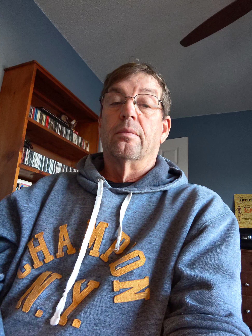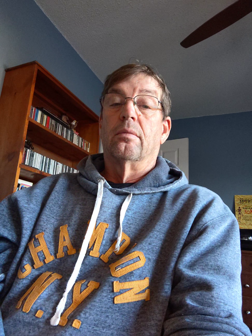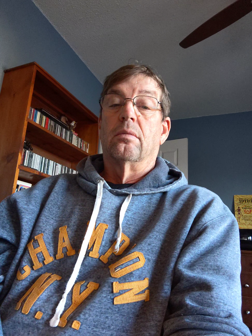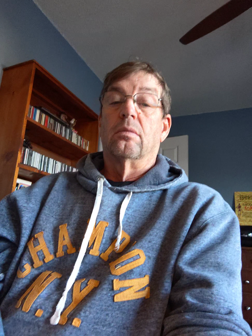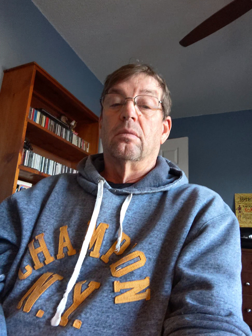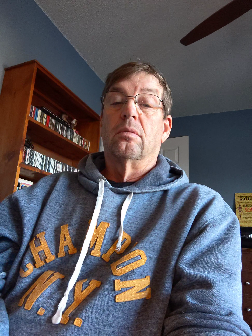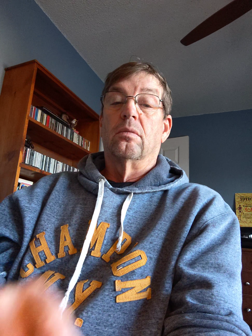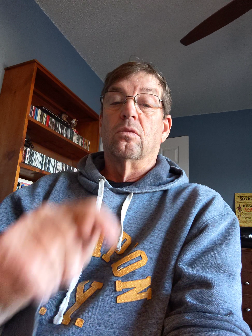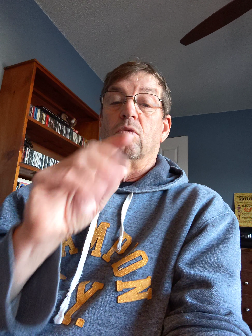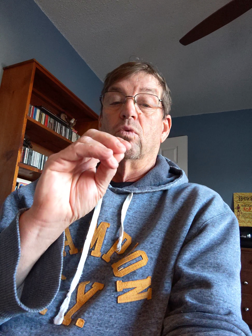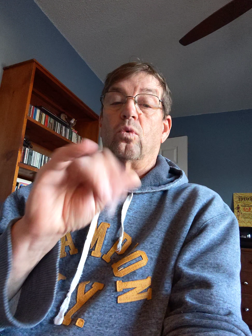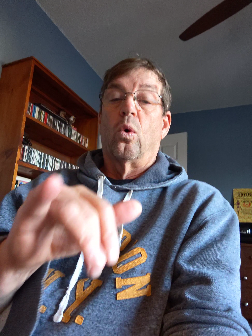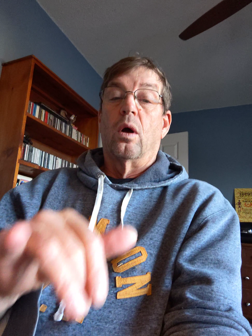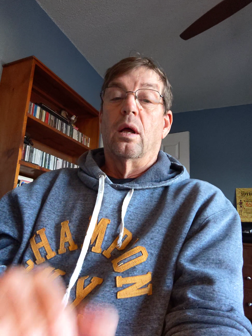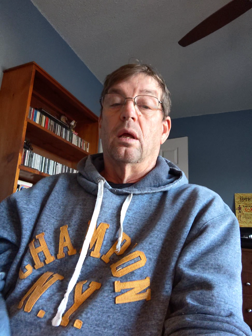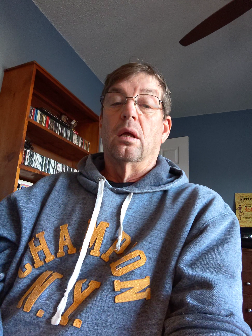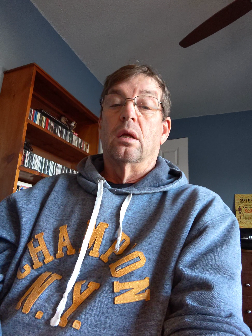toy